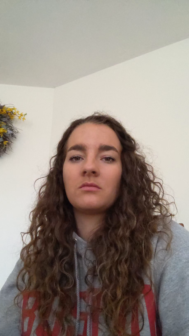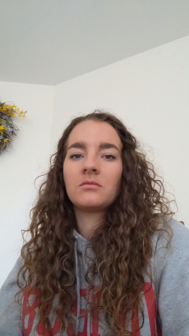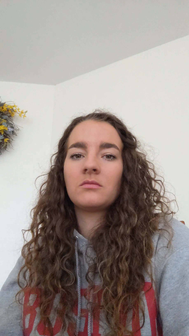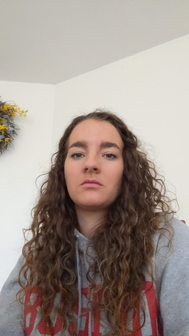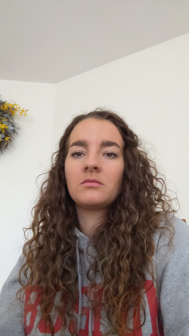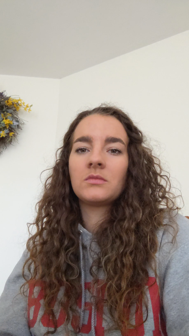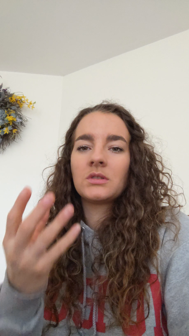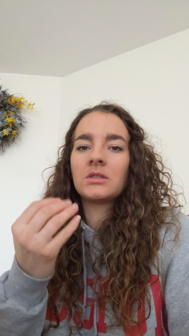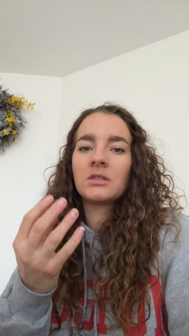gentle